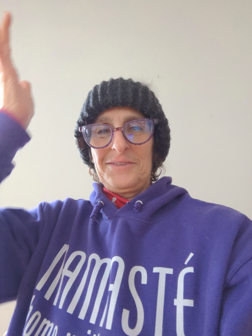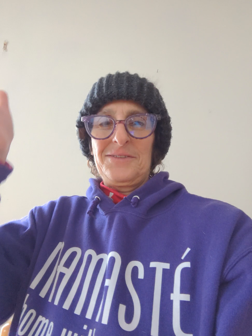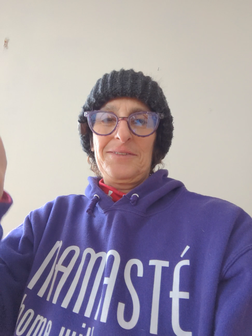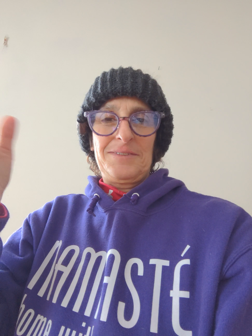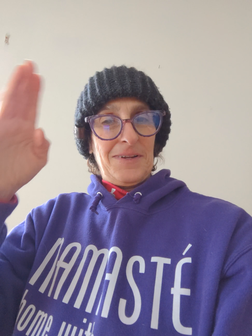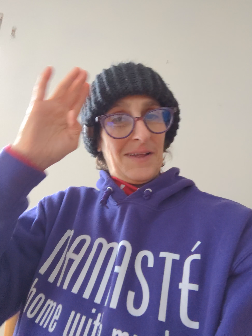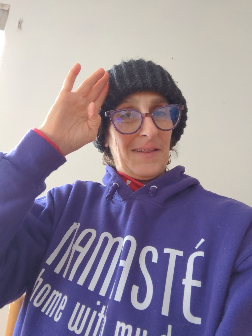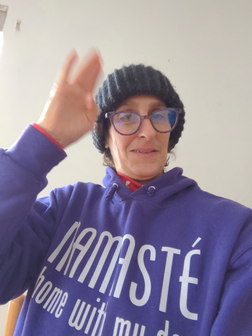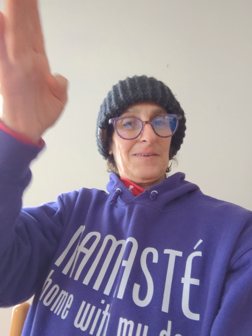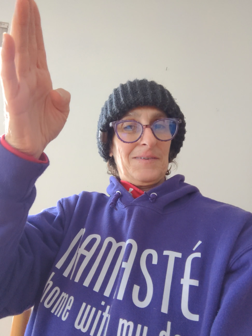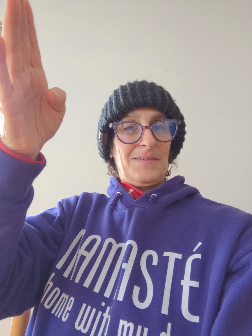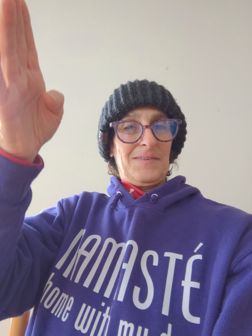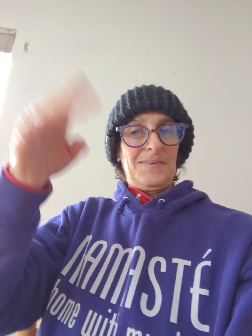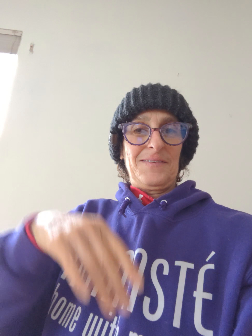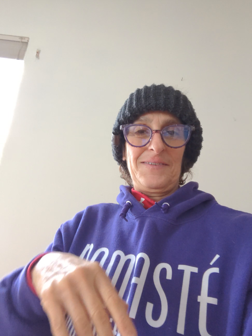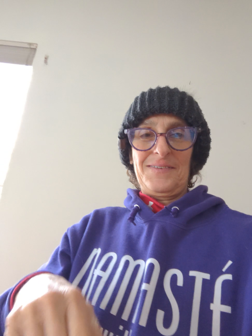hello